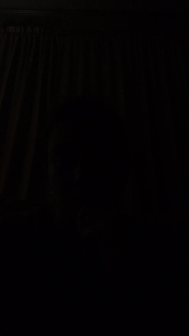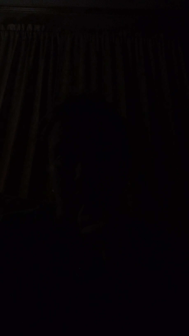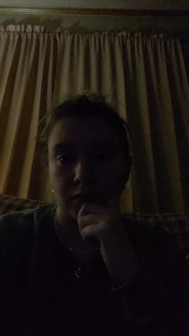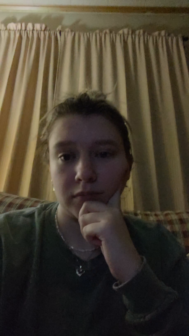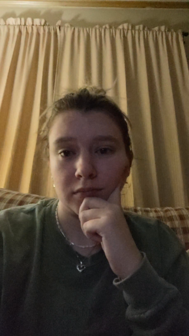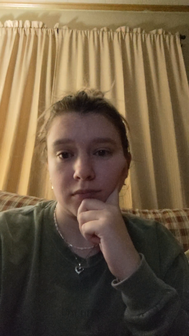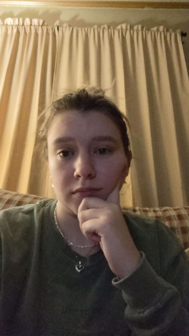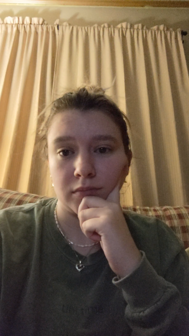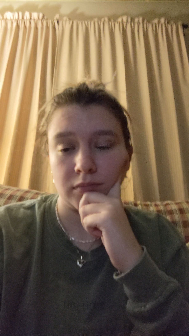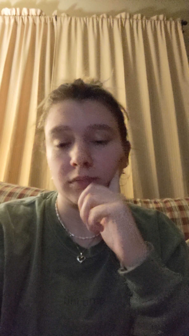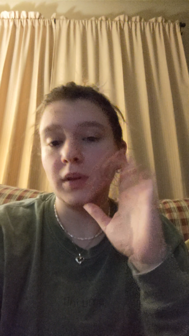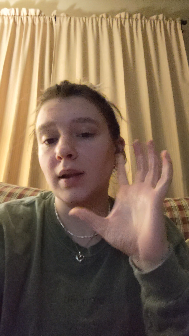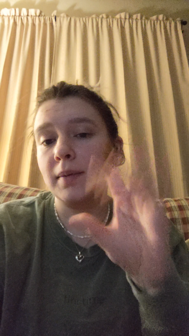bite